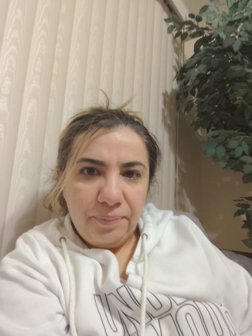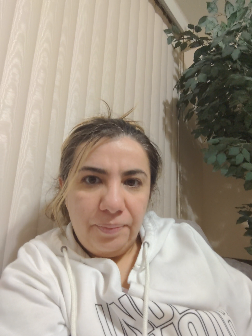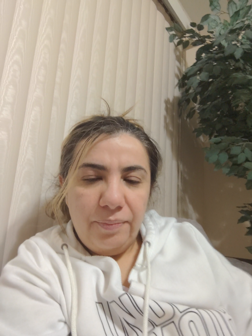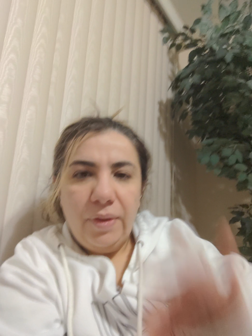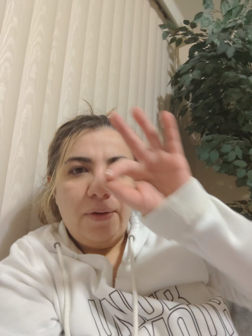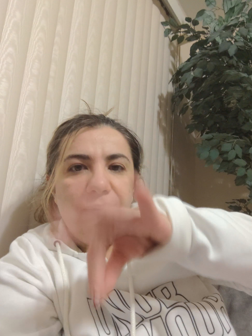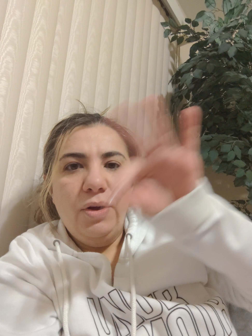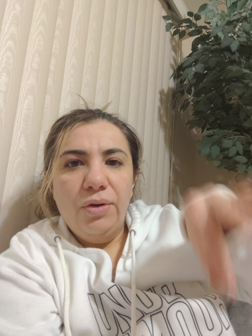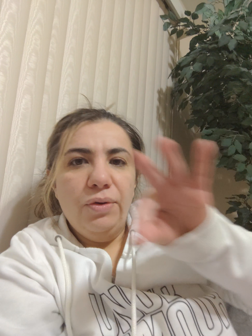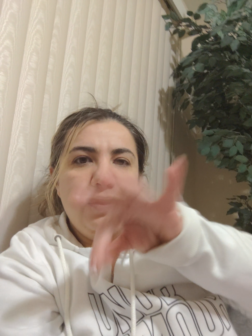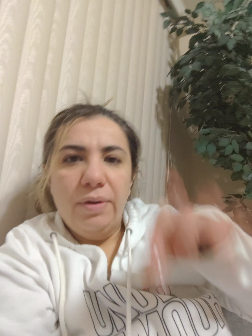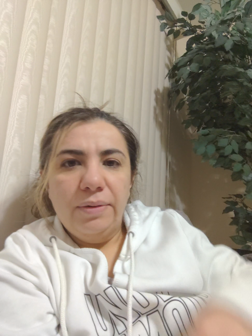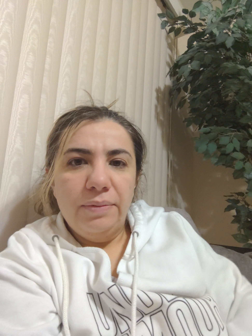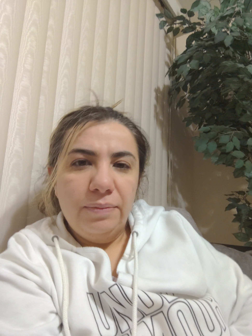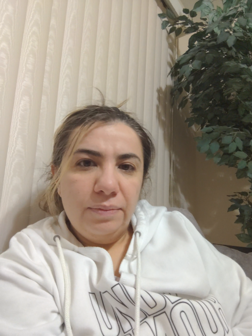french fries